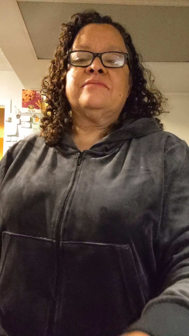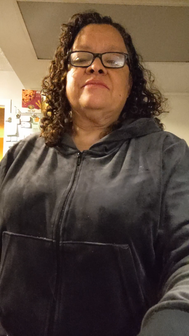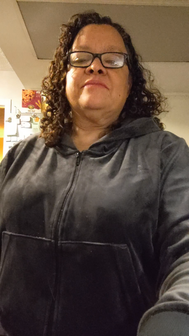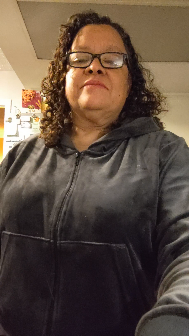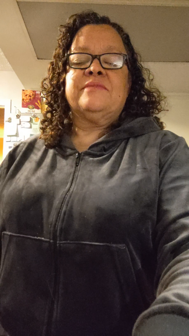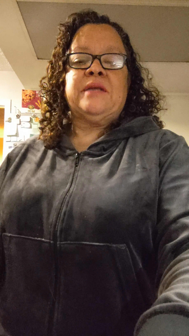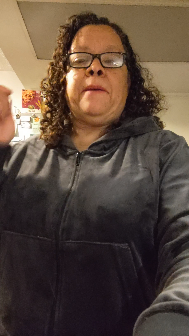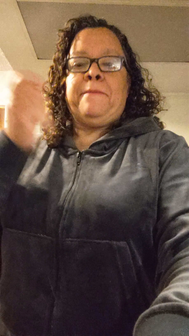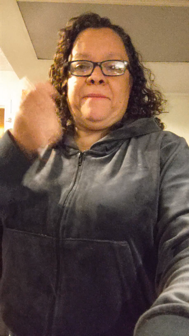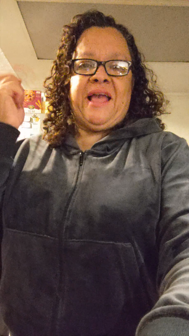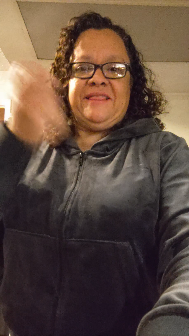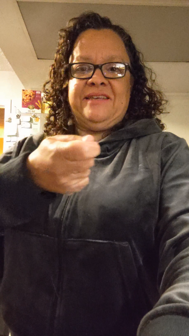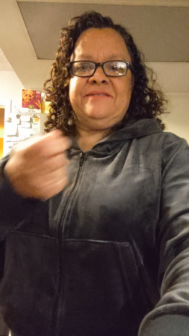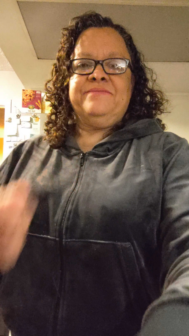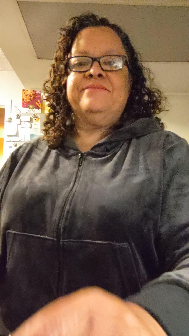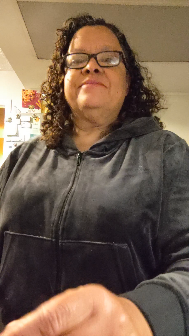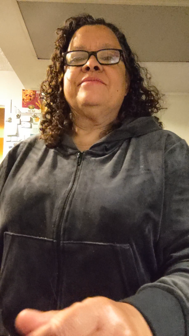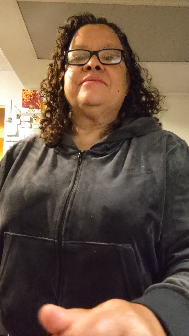bat